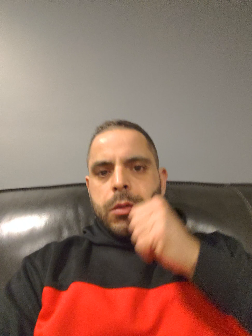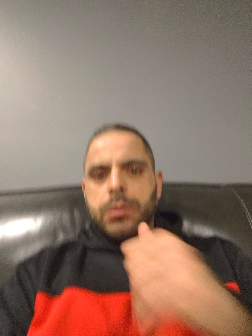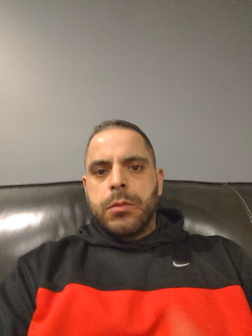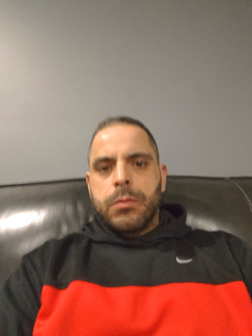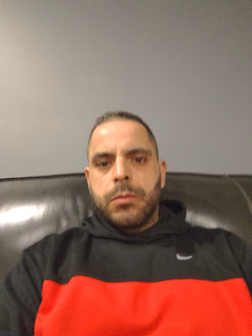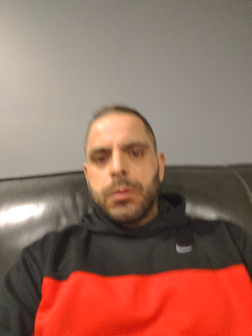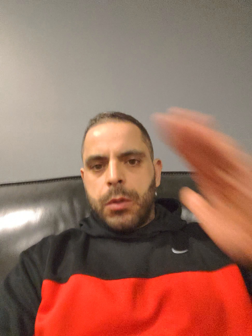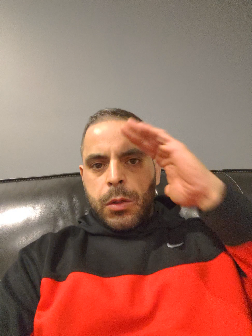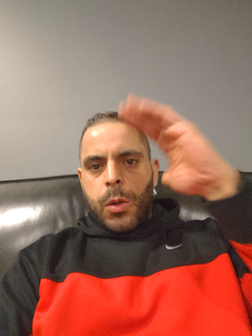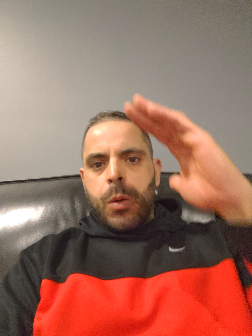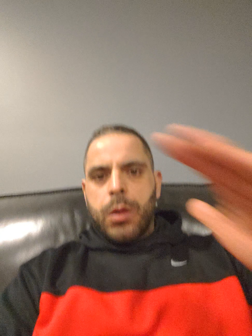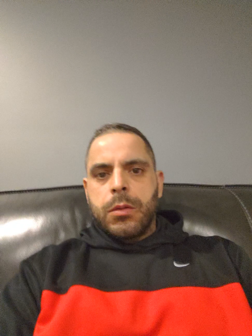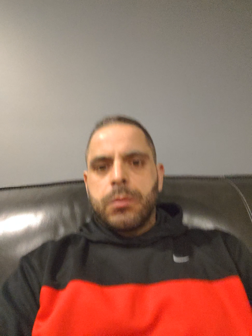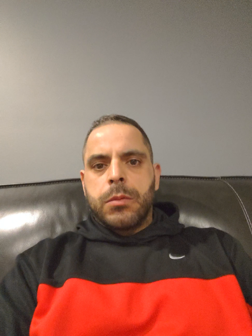hello